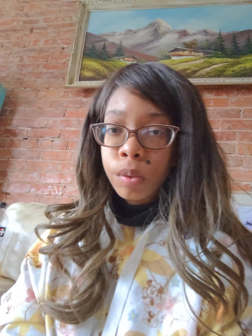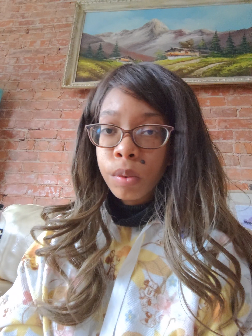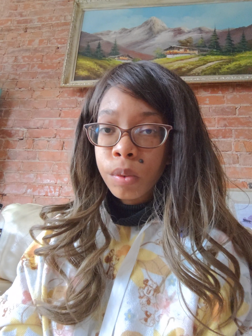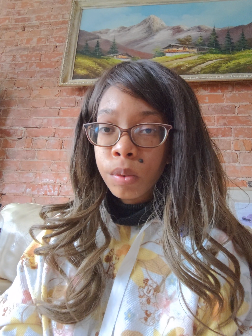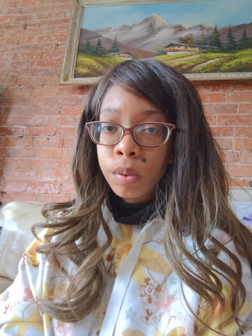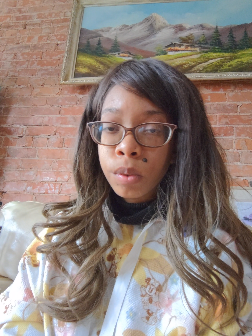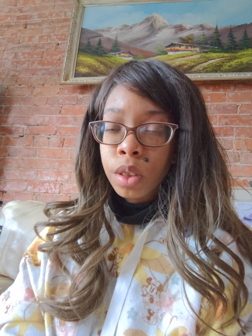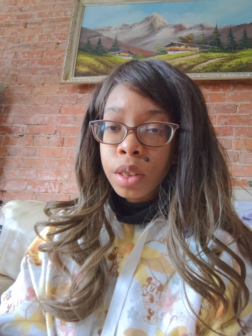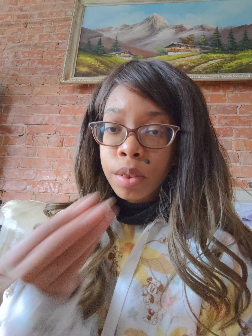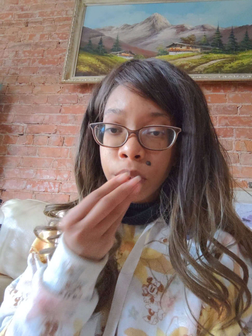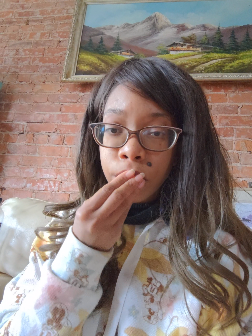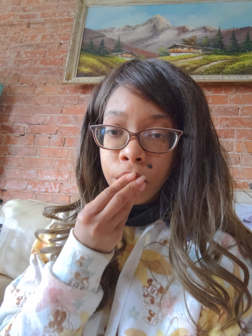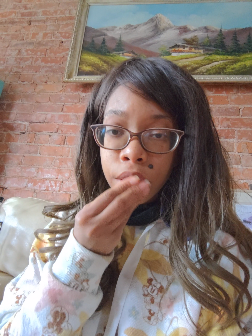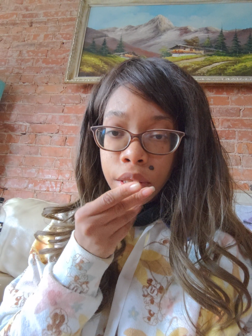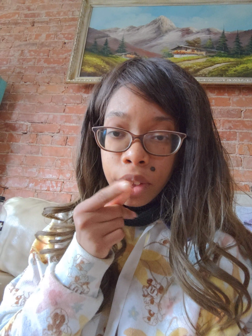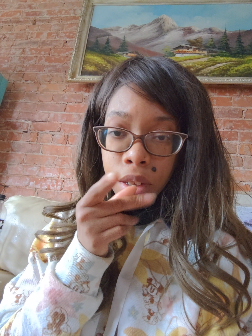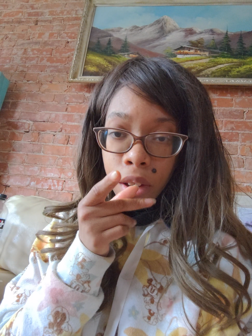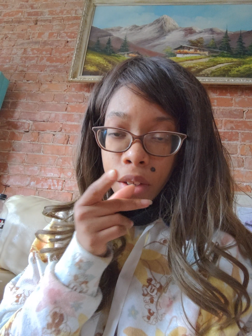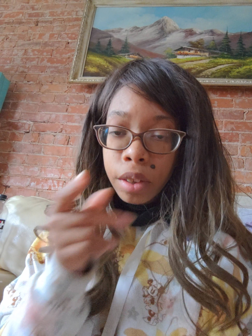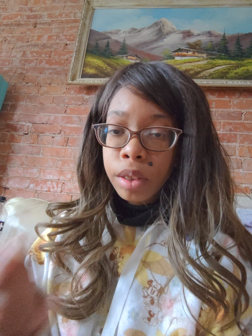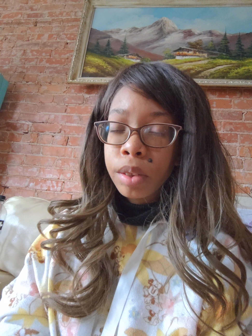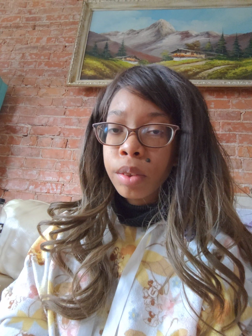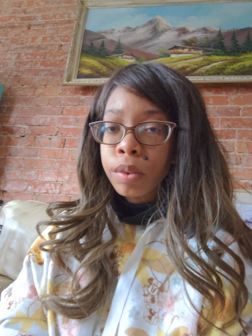snack